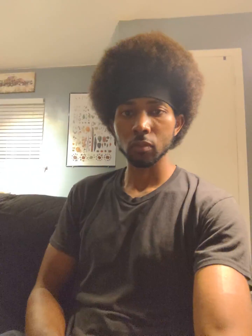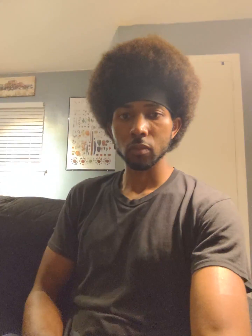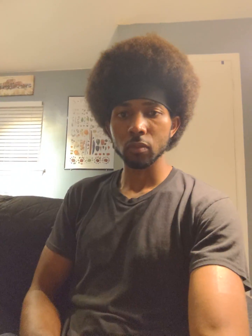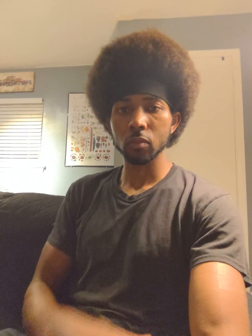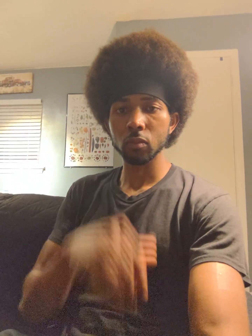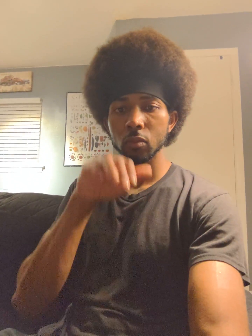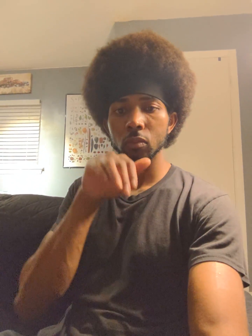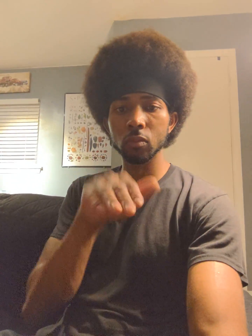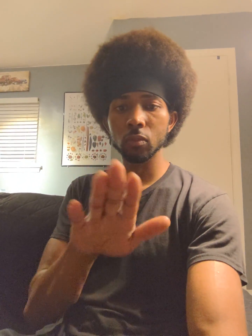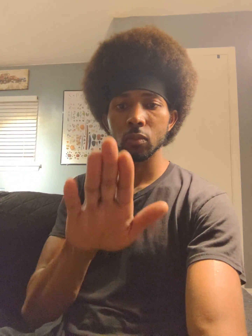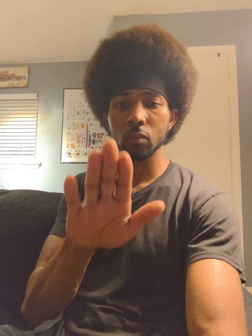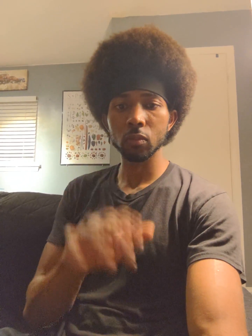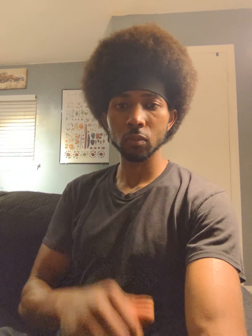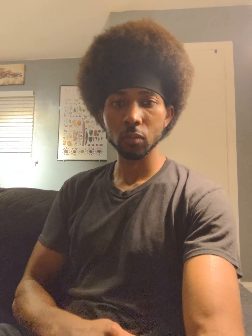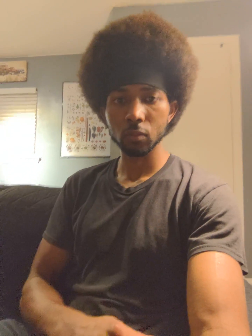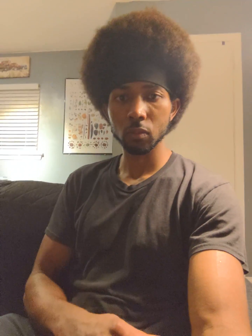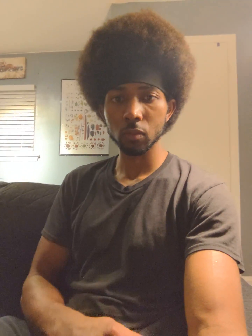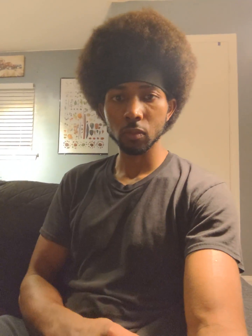enter